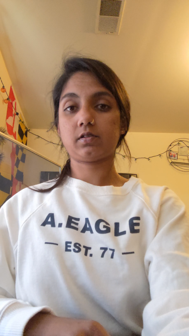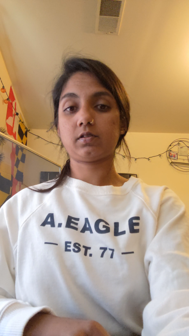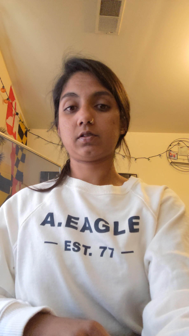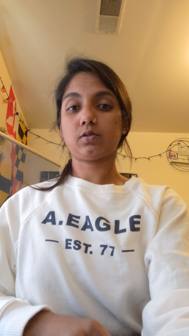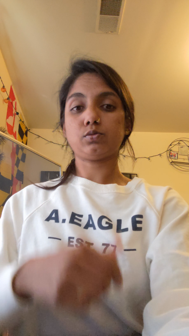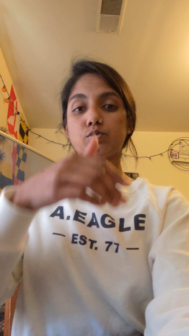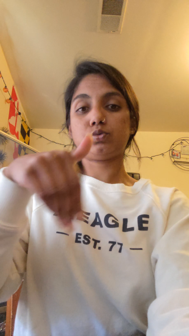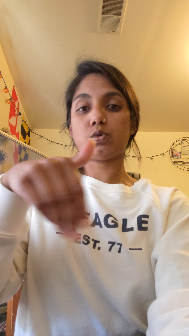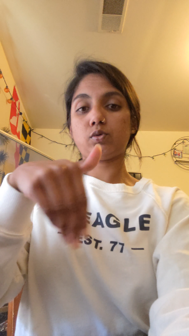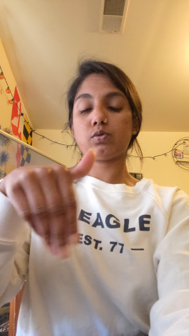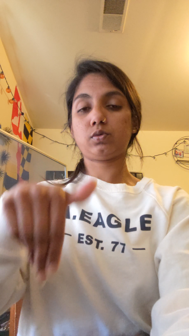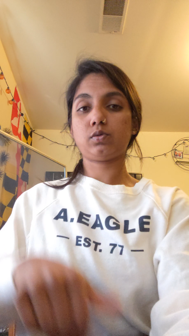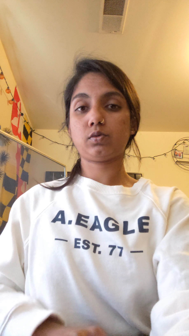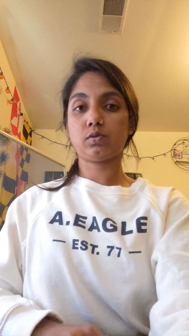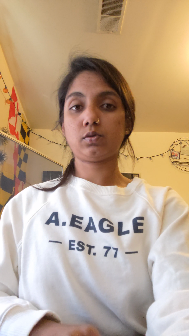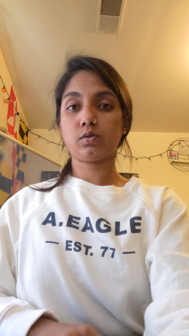shorts